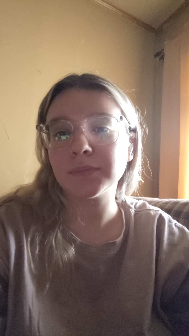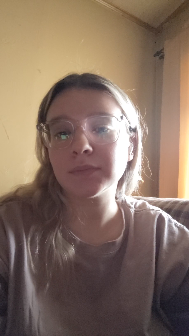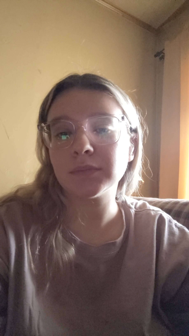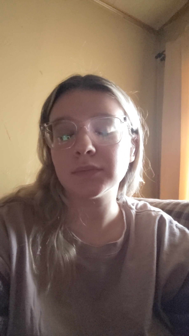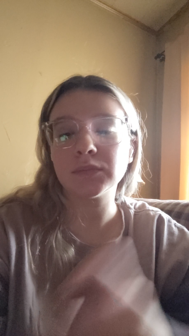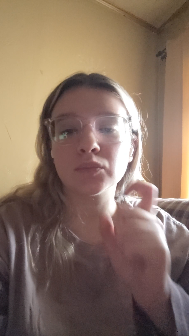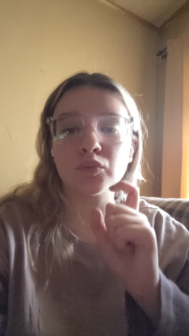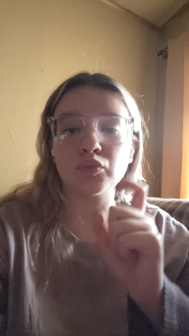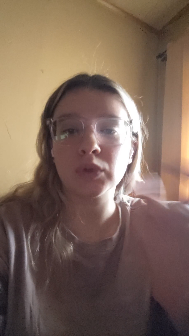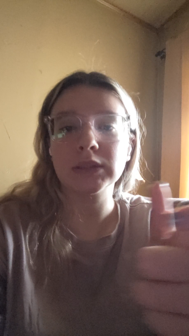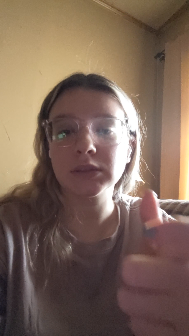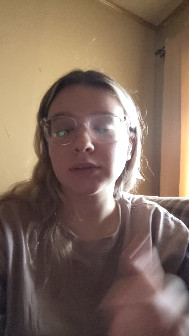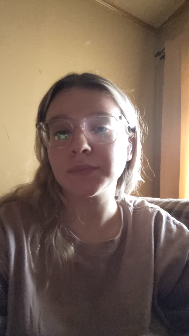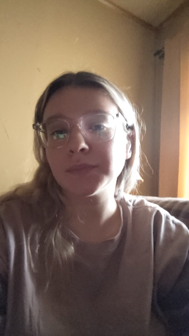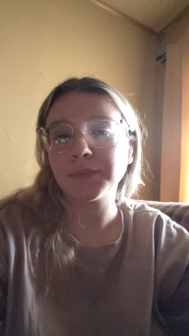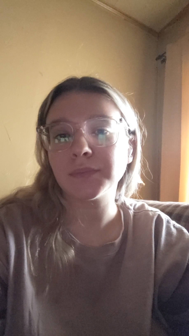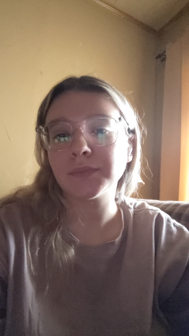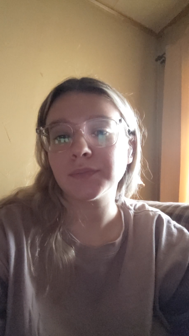present